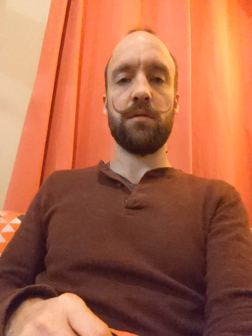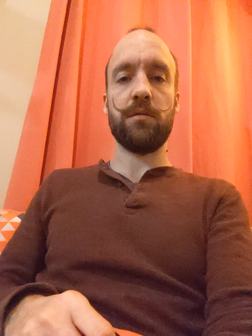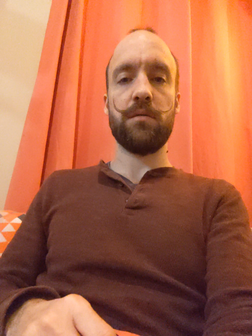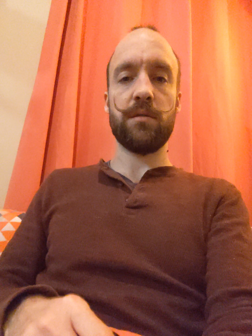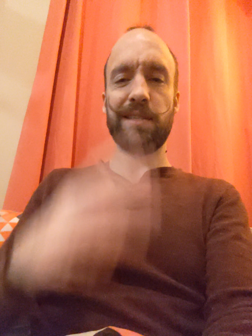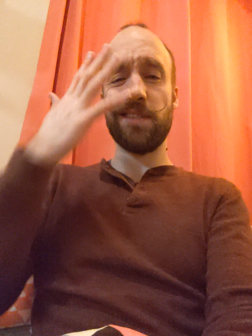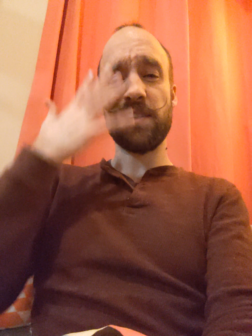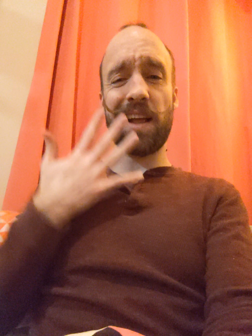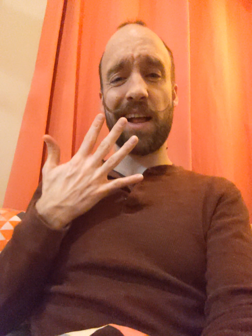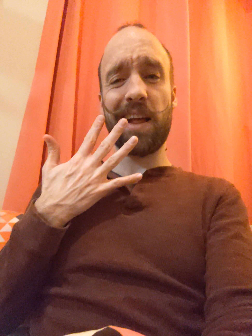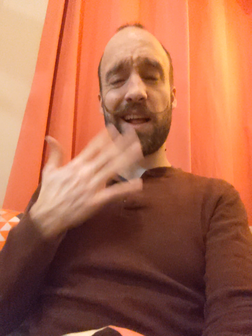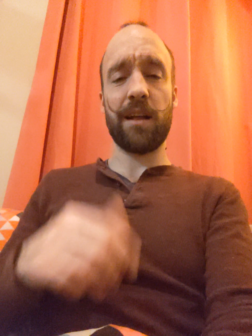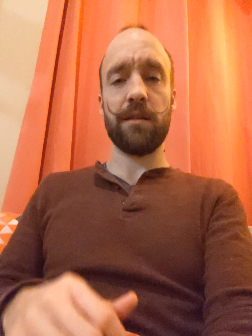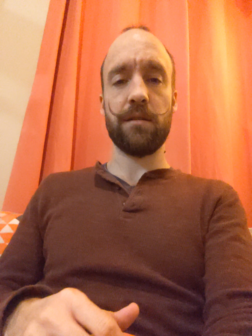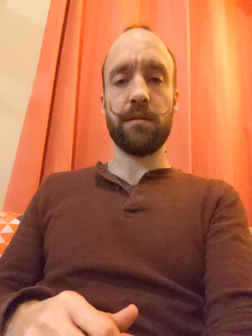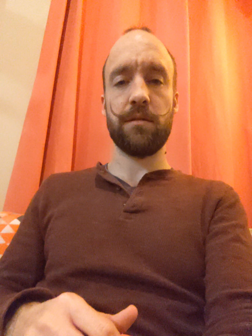sad